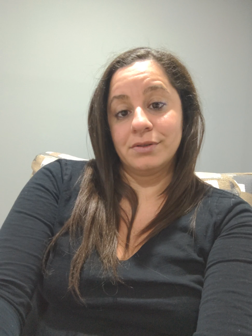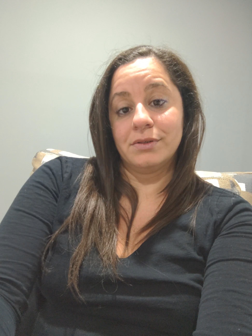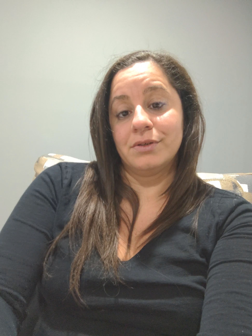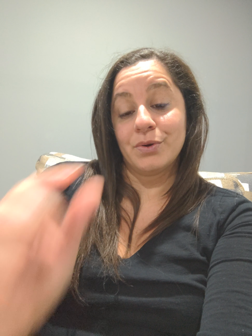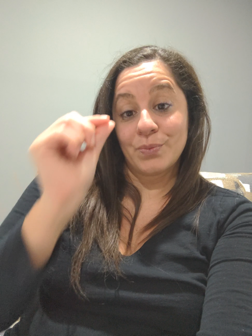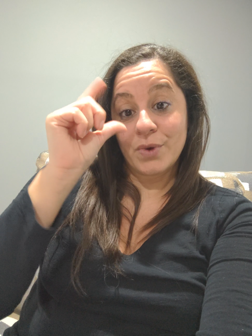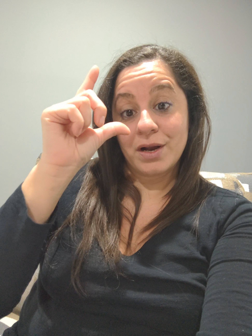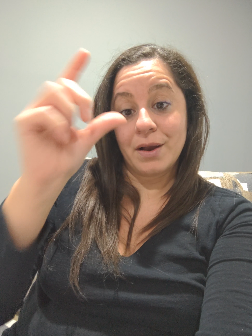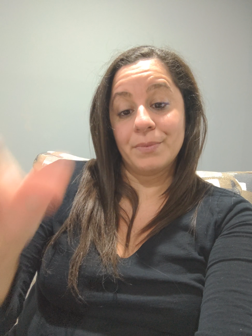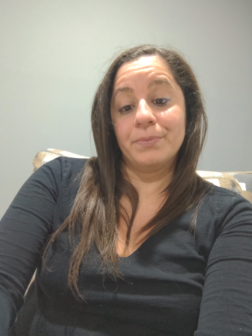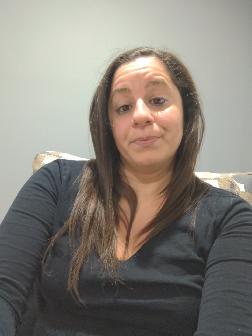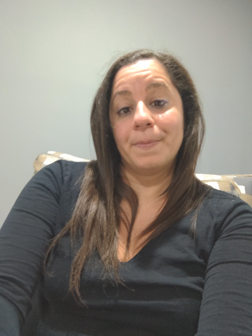awake